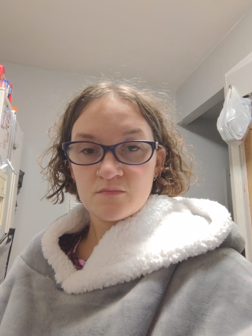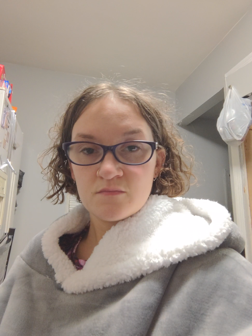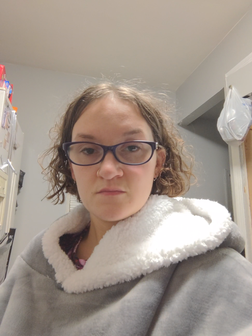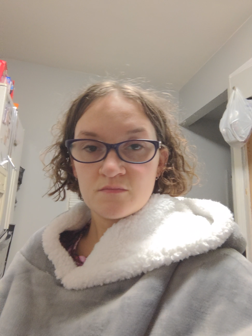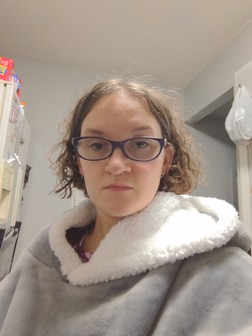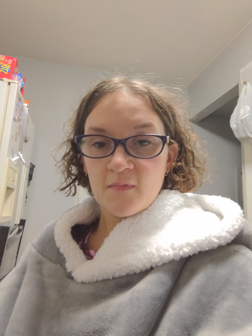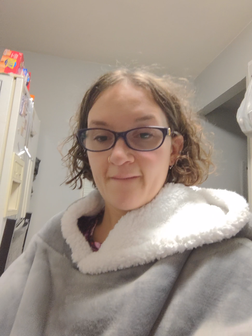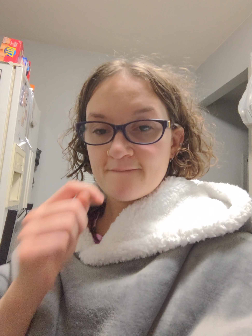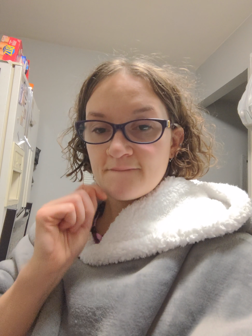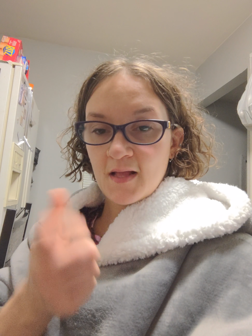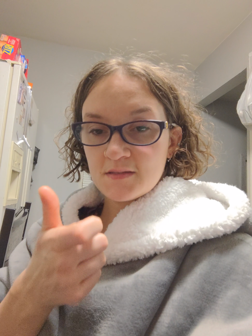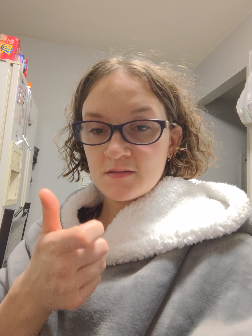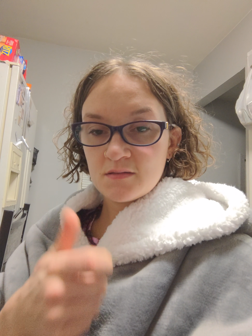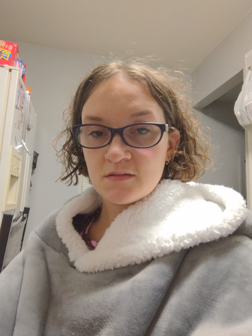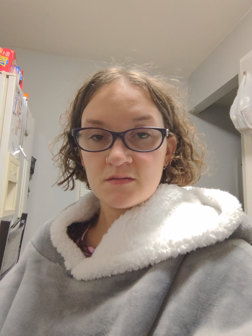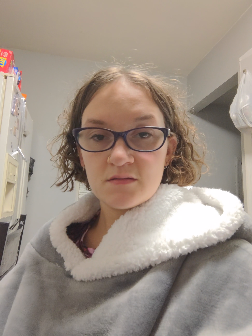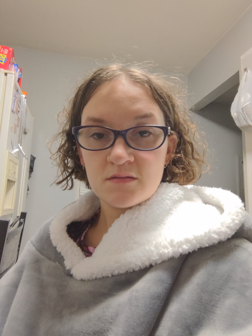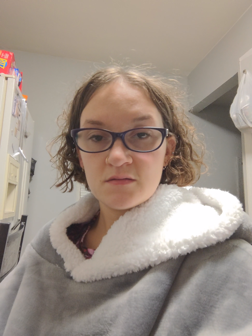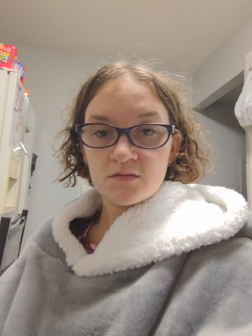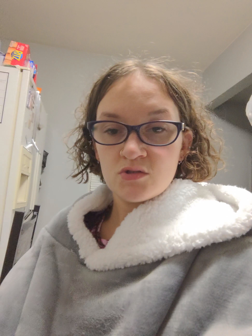fast